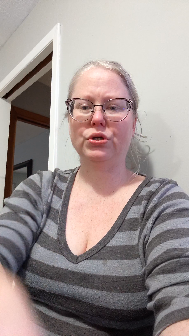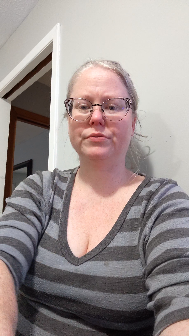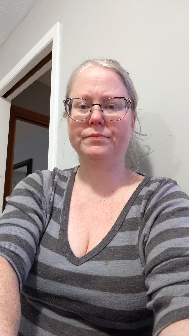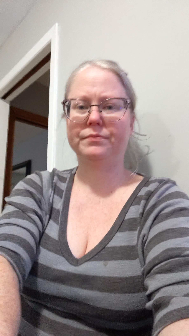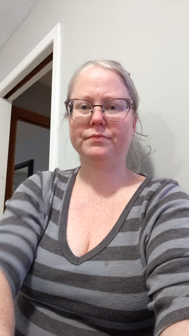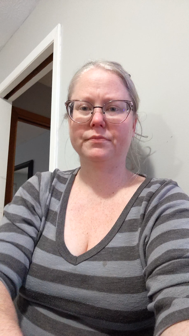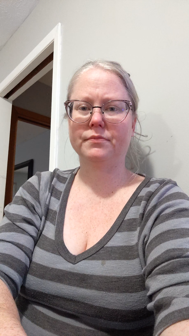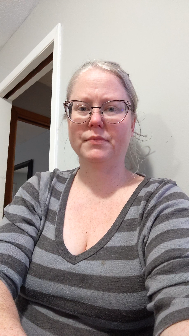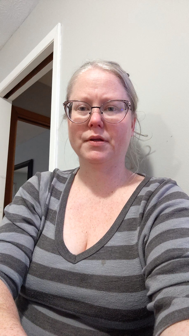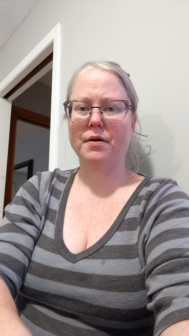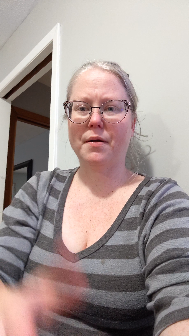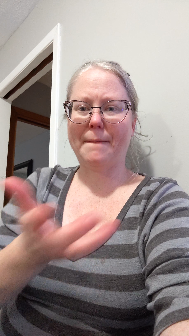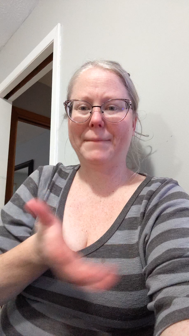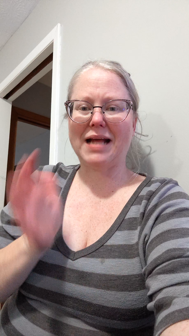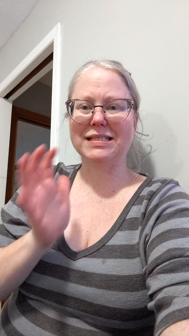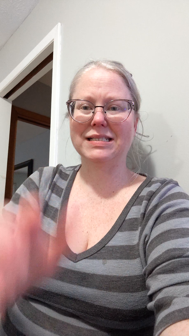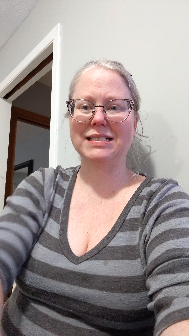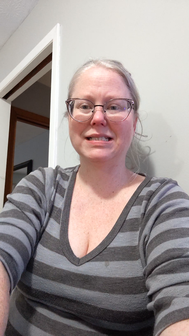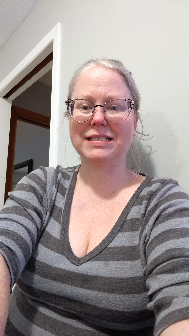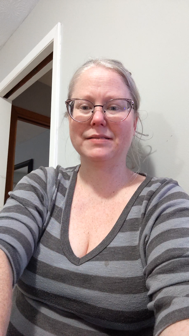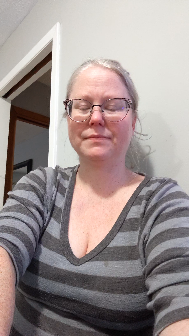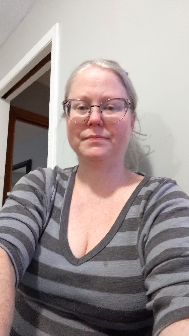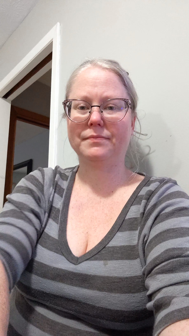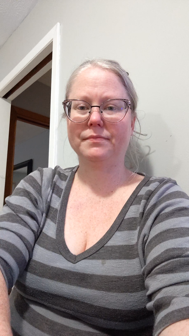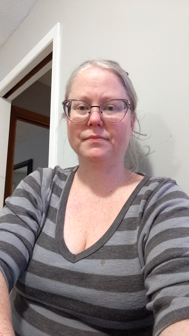basket